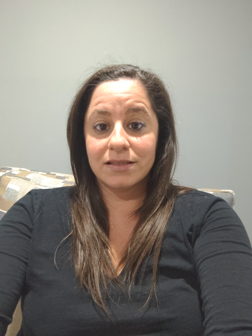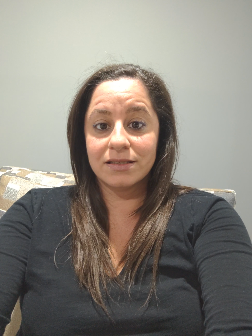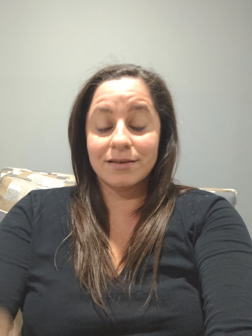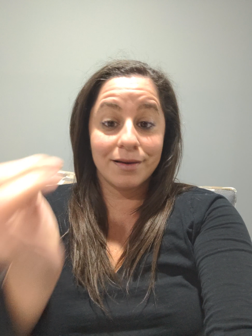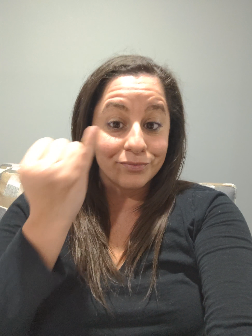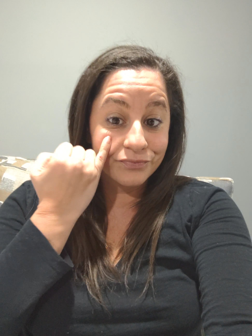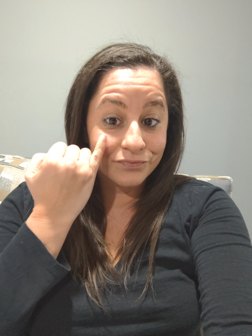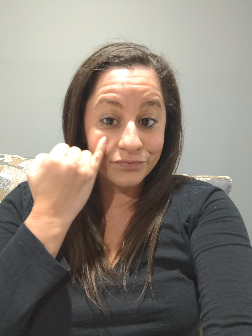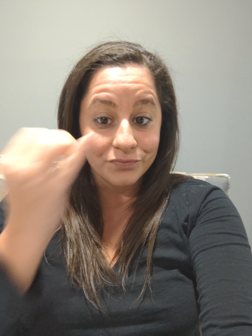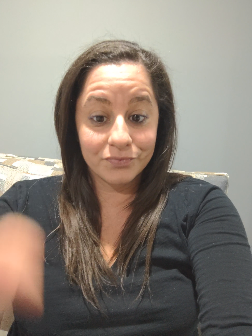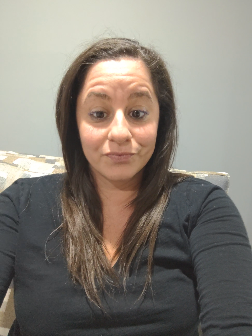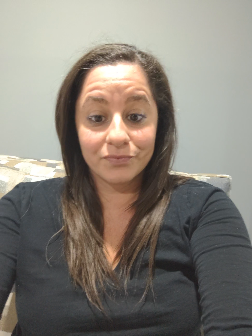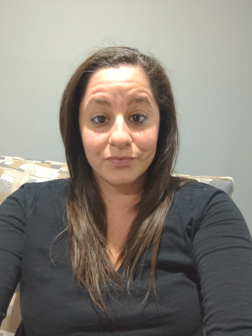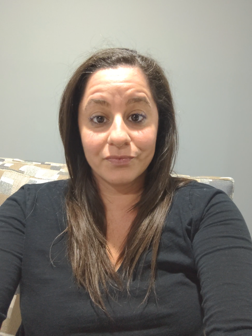if